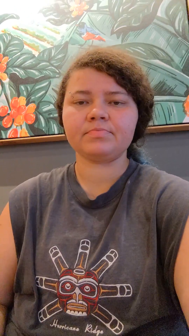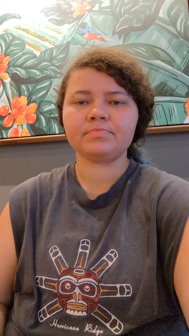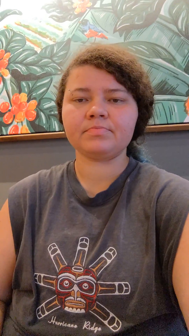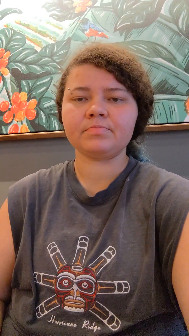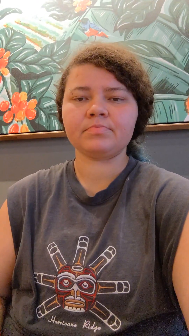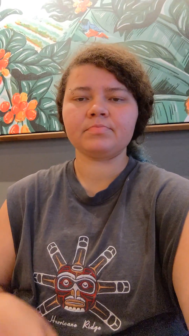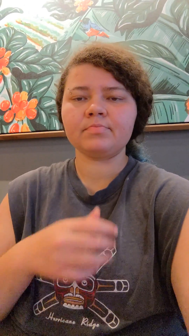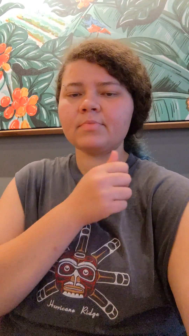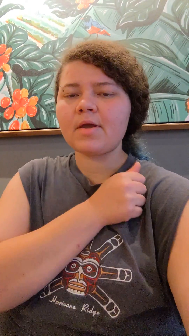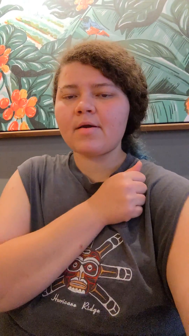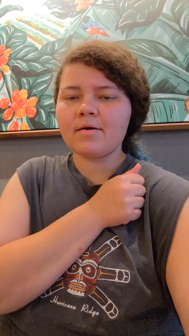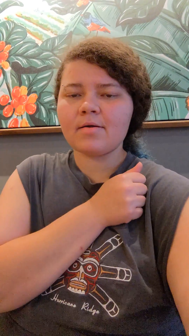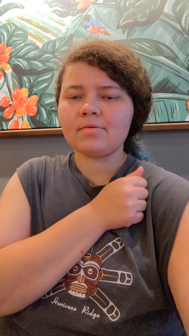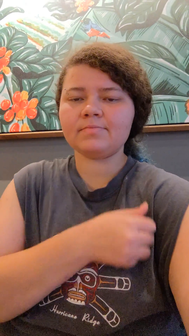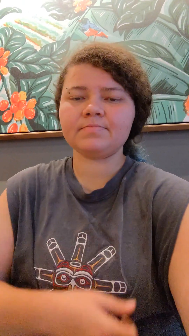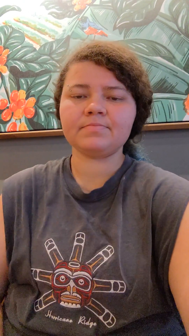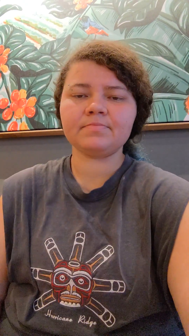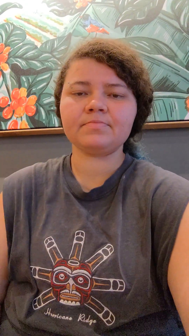hug